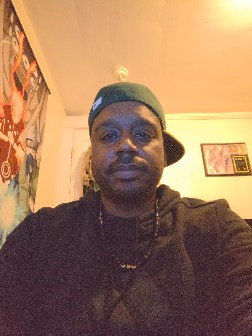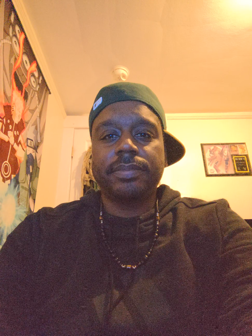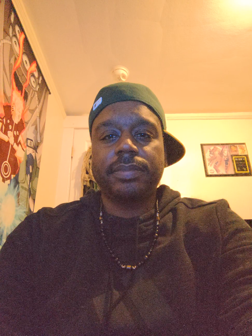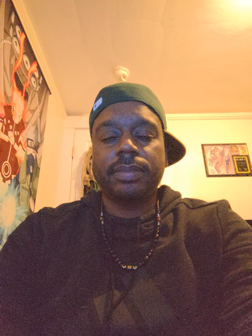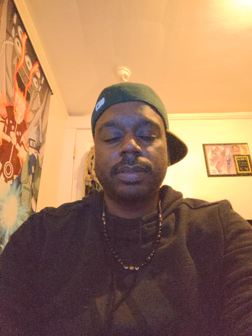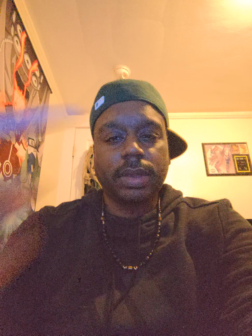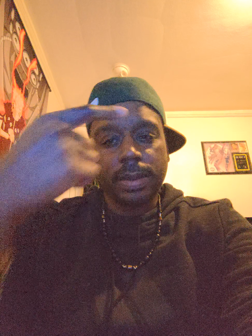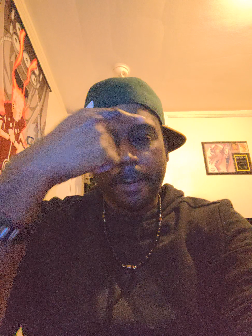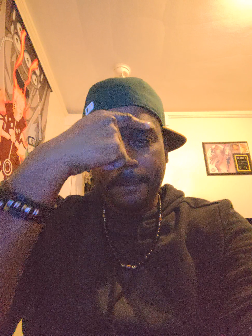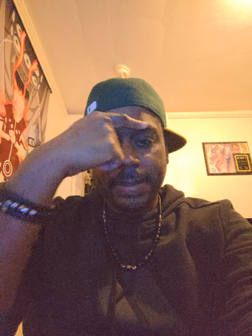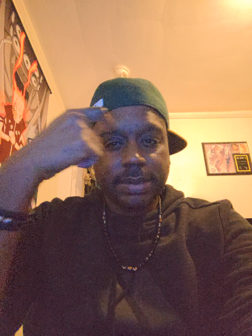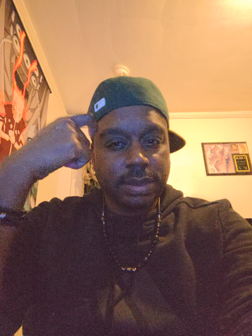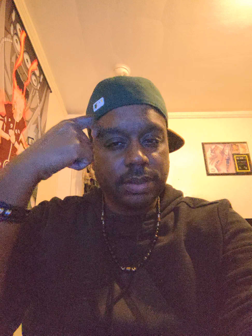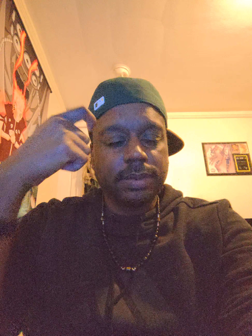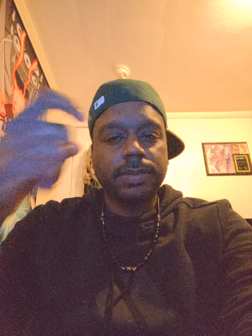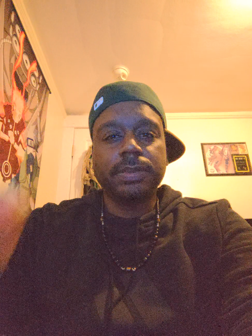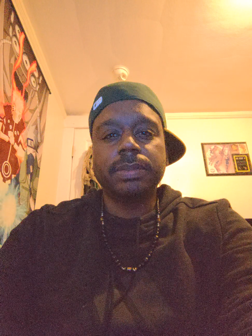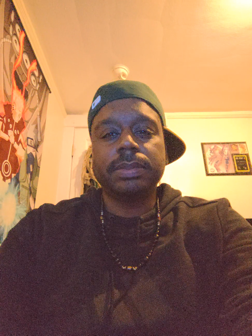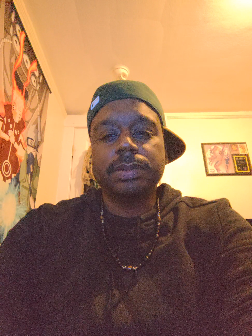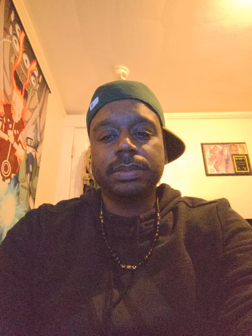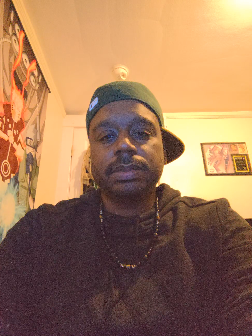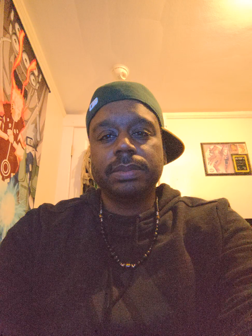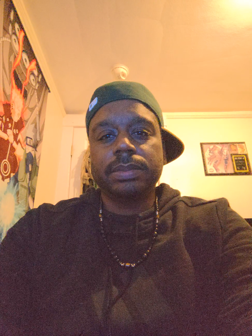because